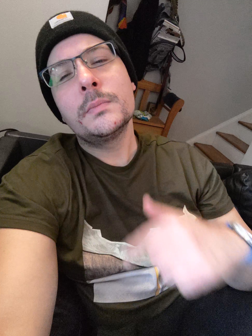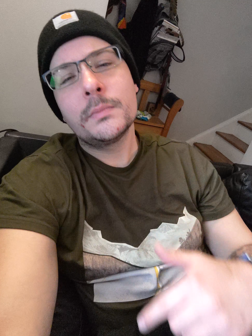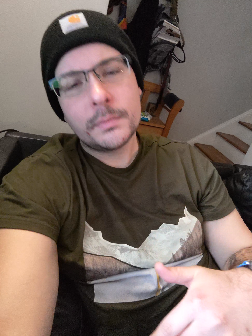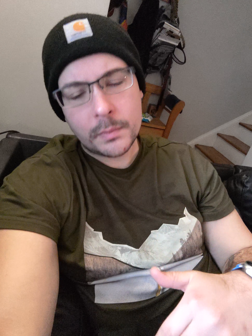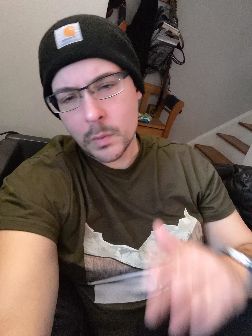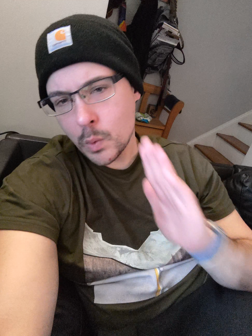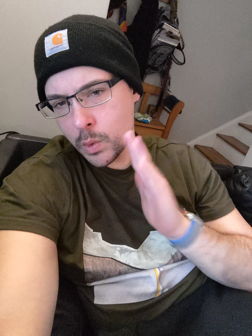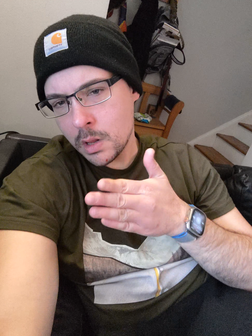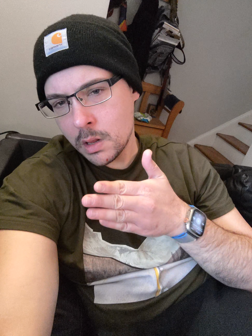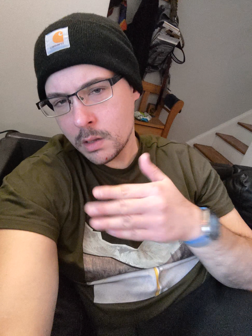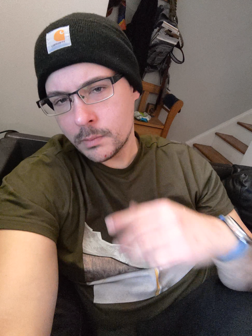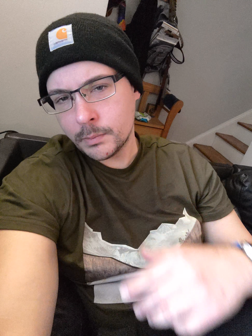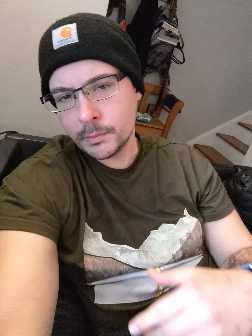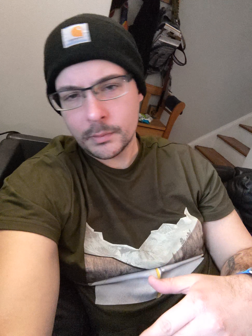will